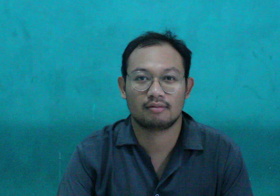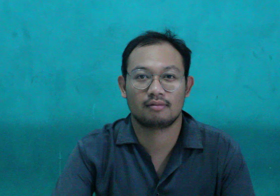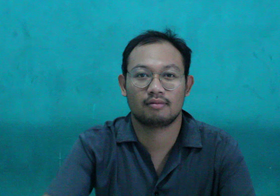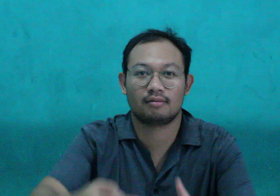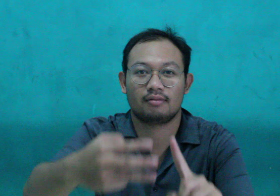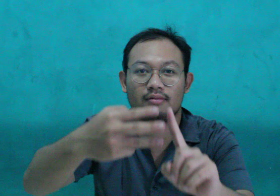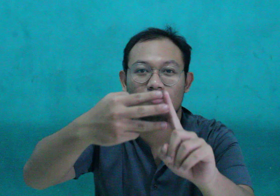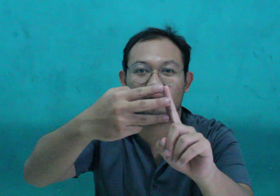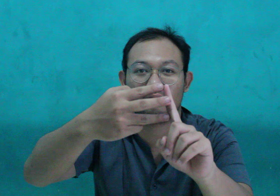B